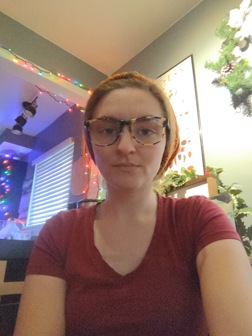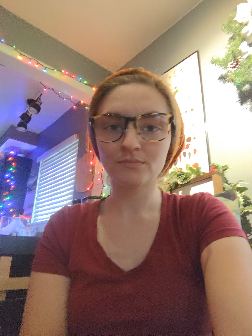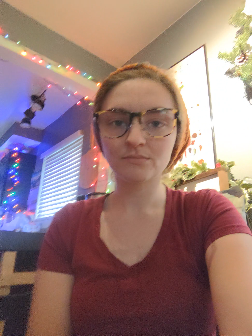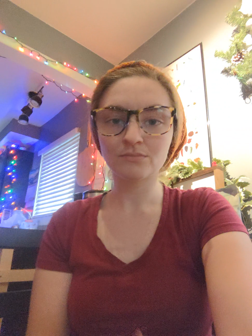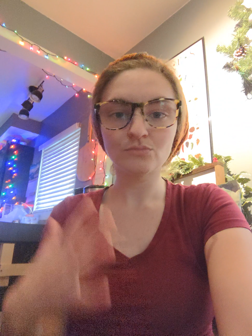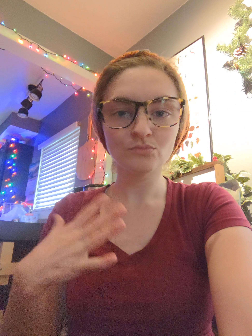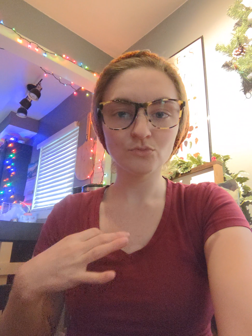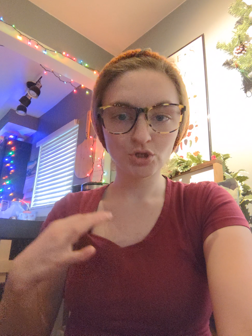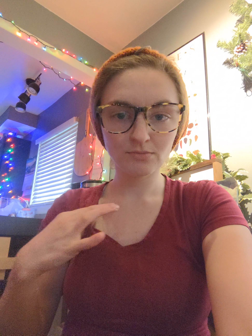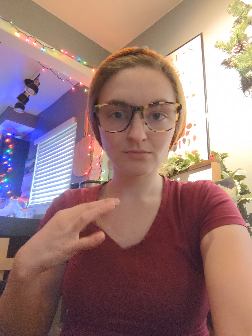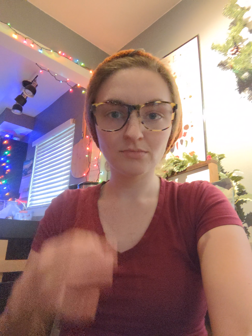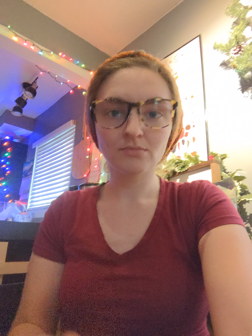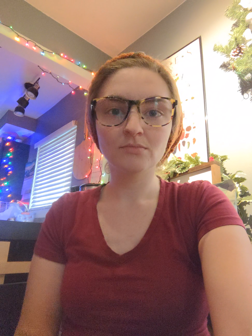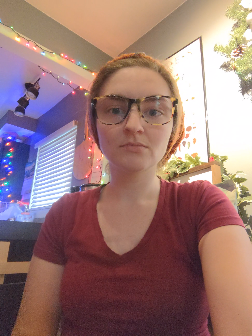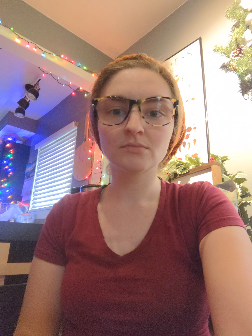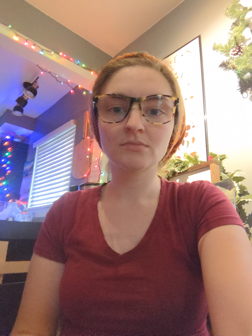shirt